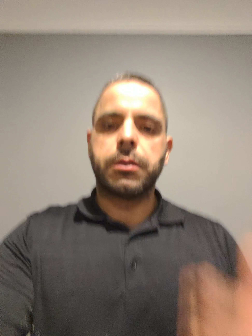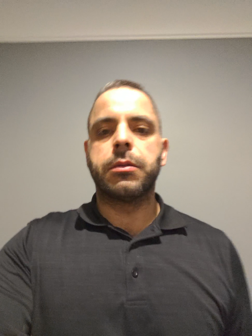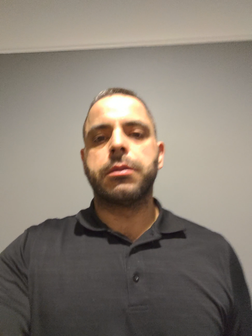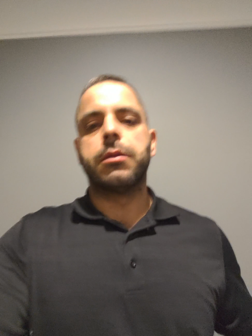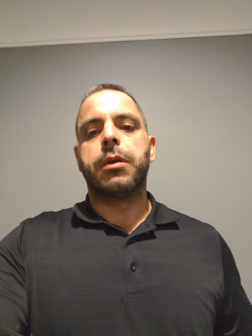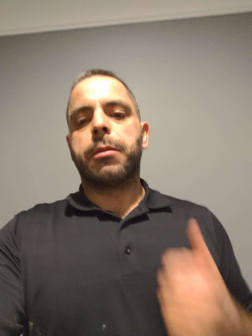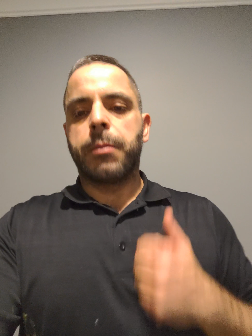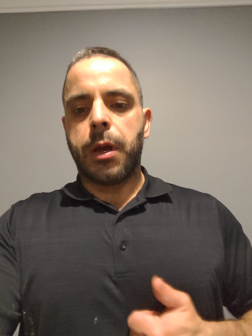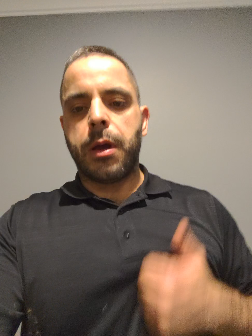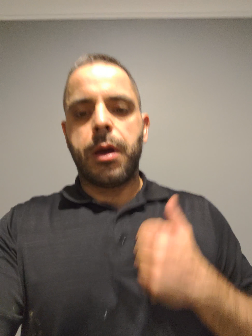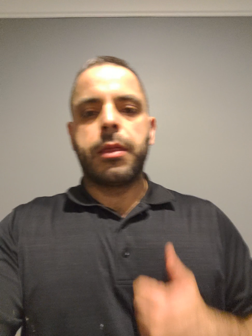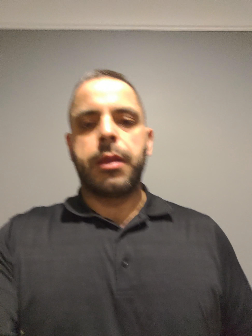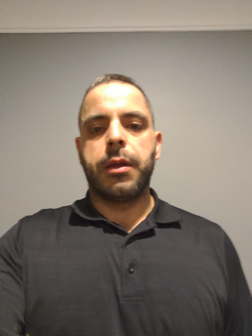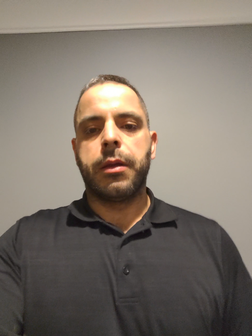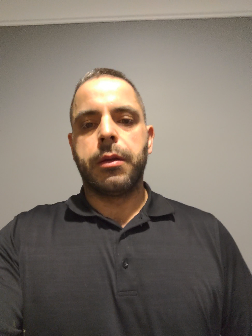bath